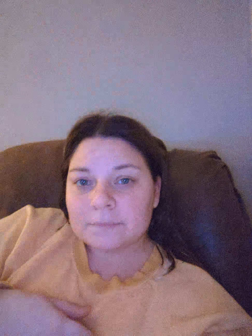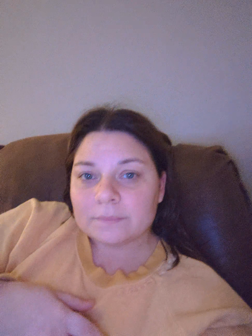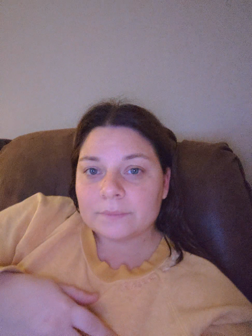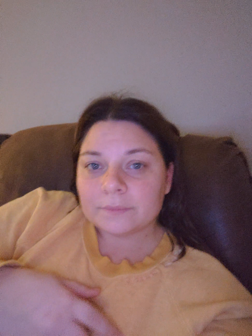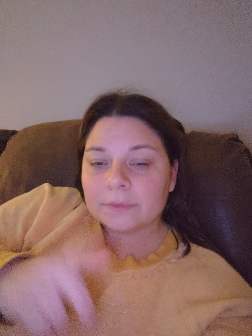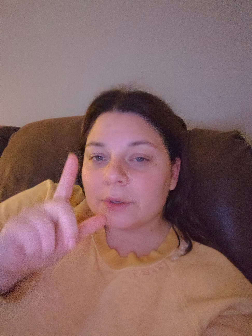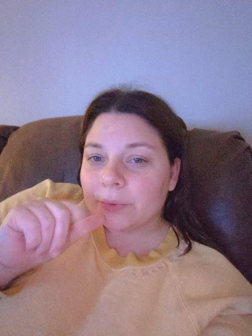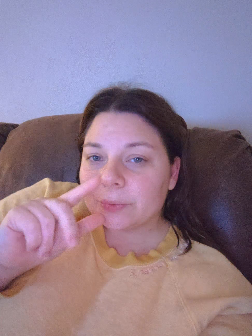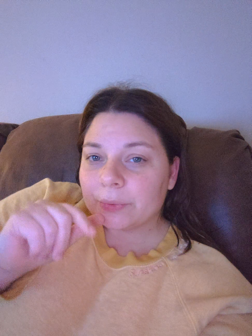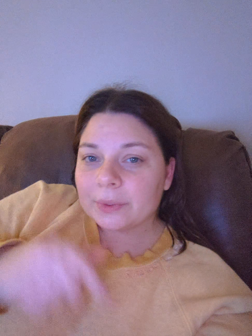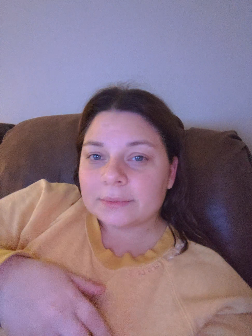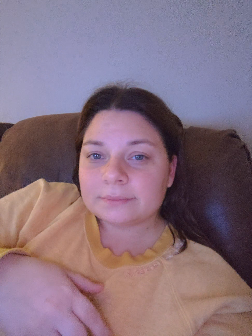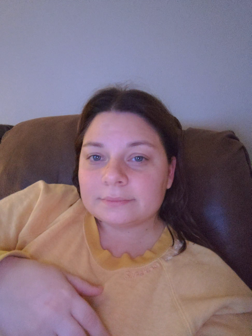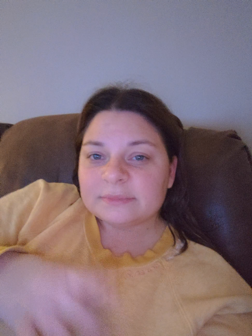who